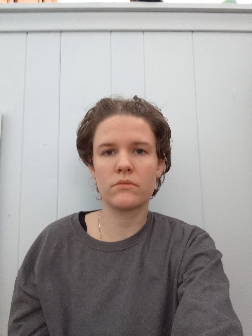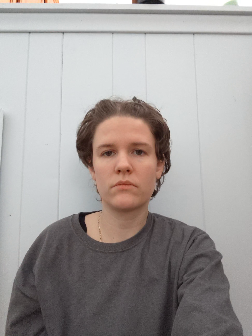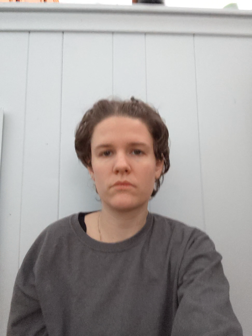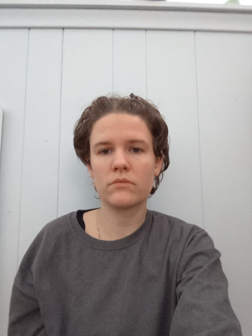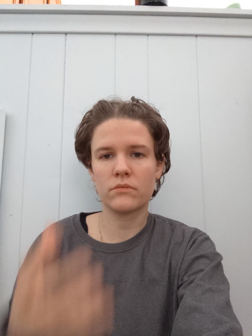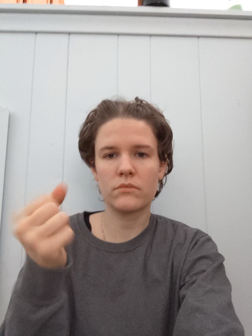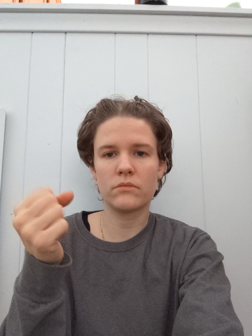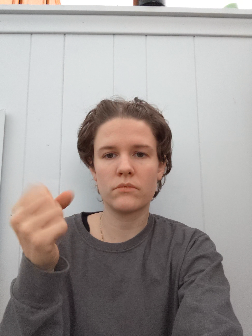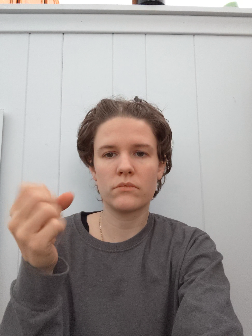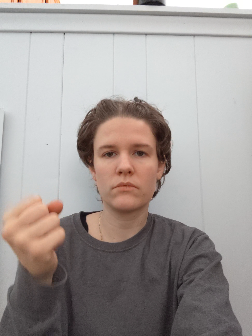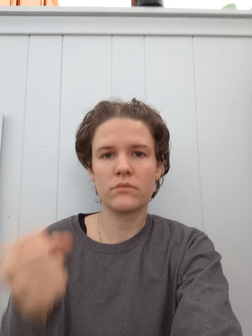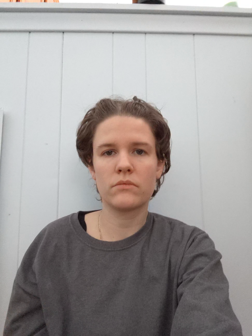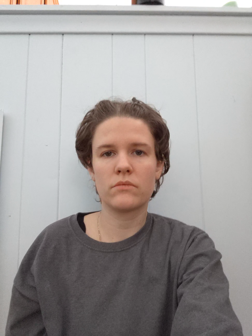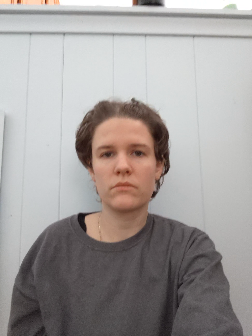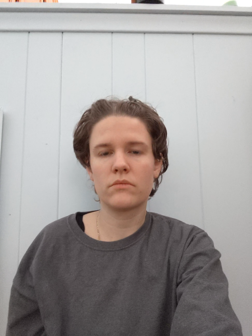milk